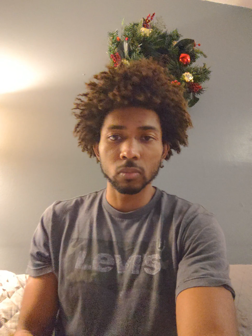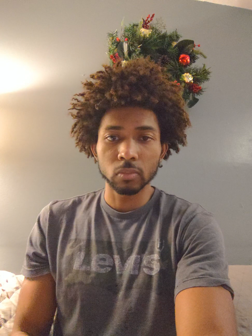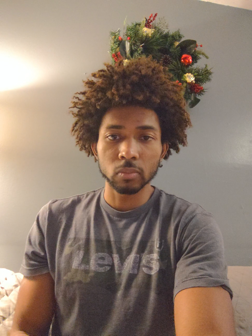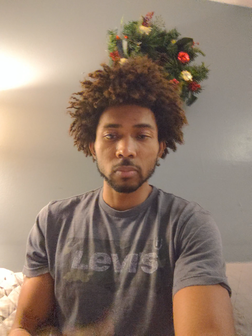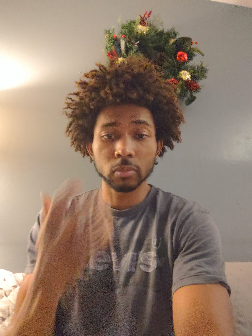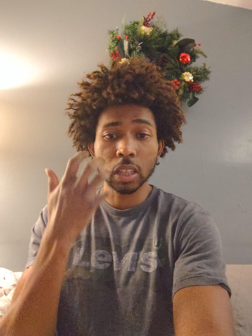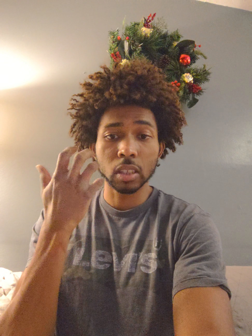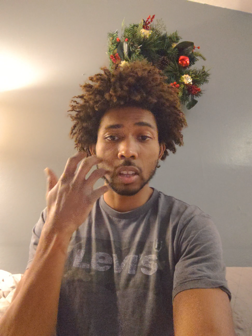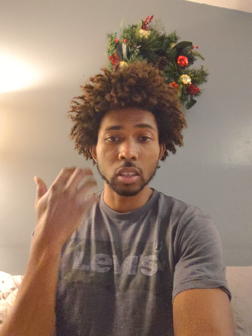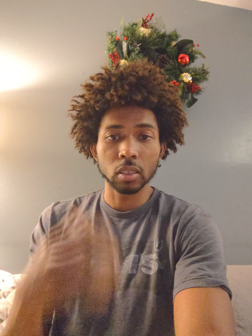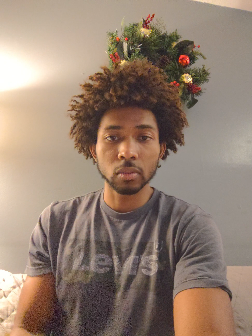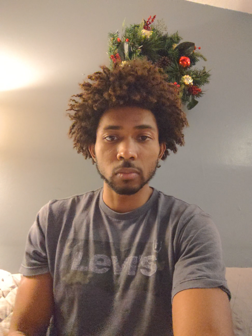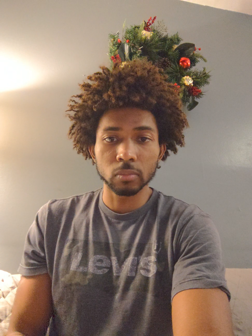tiger